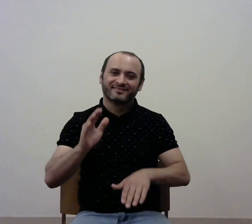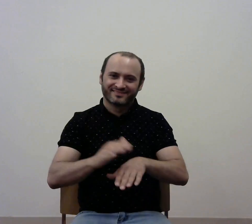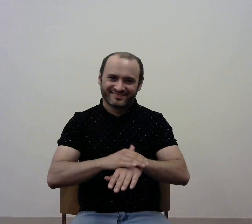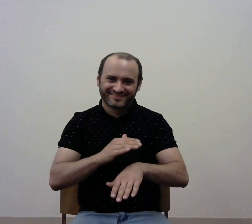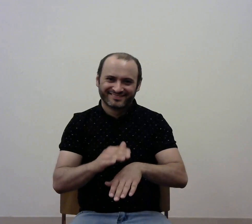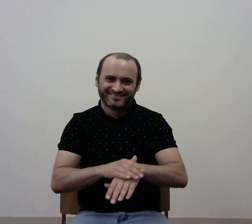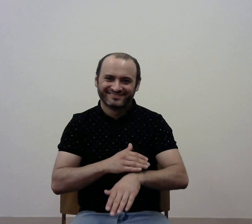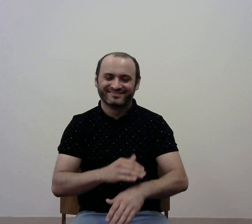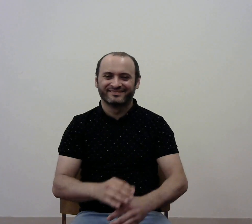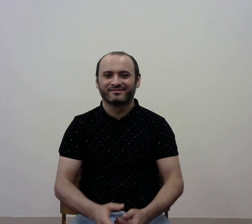xeyir